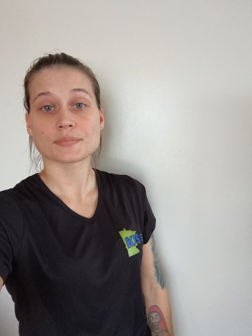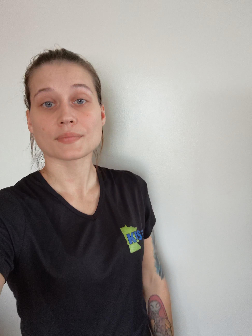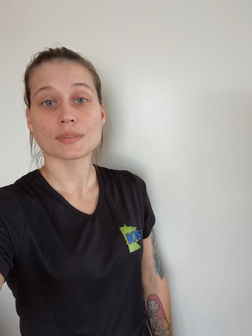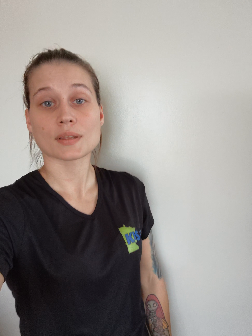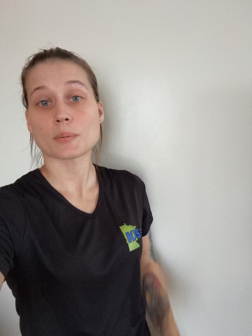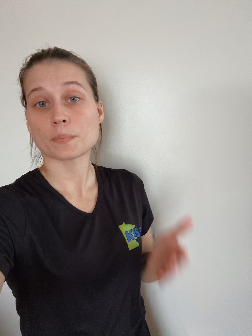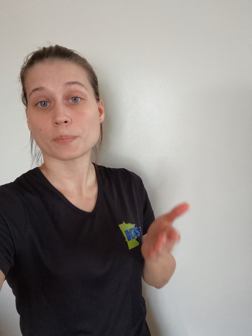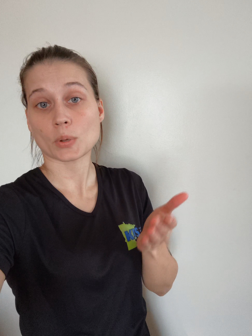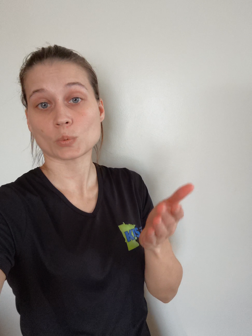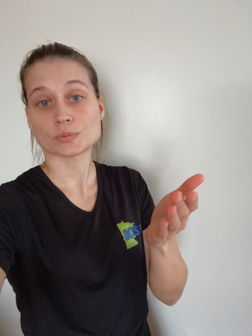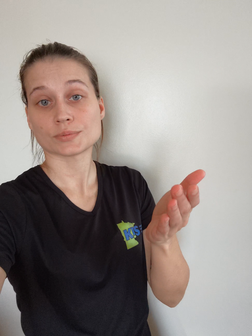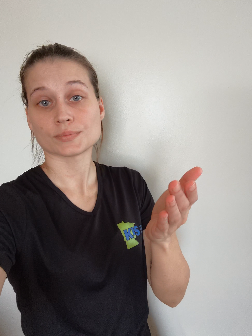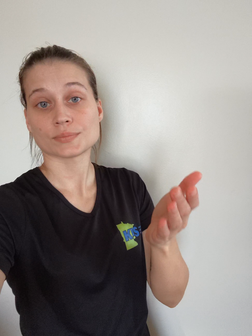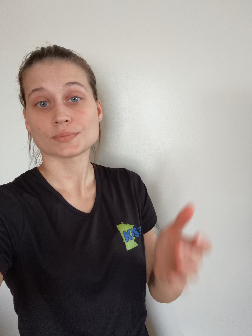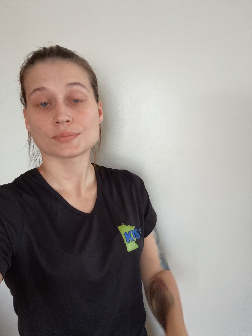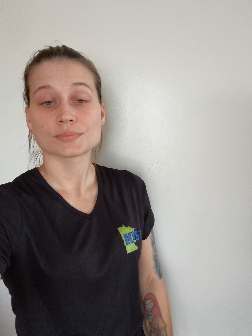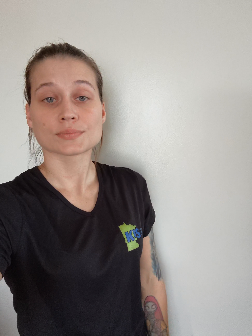boat